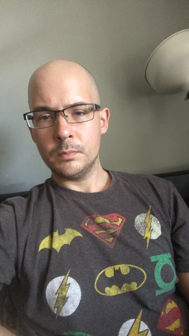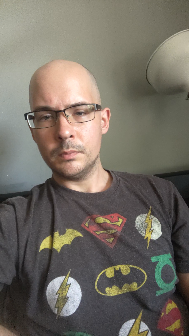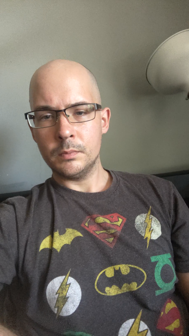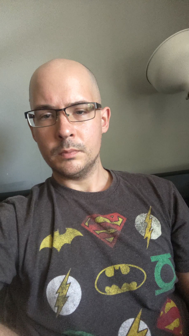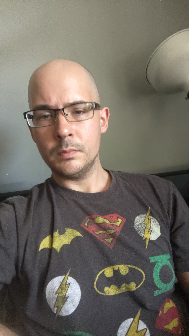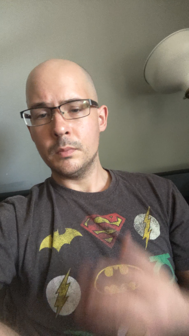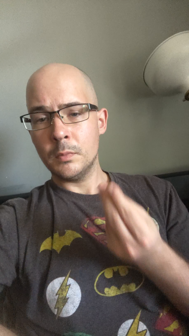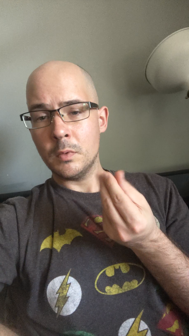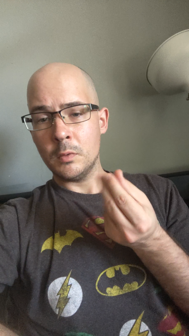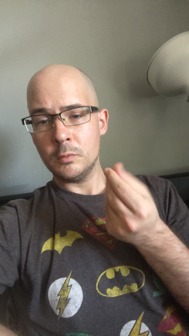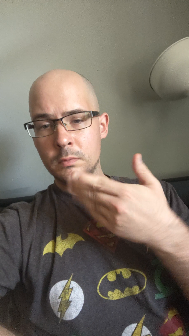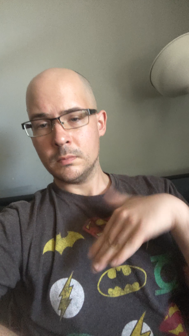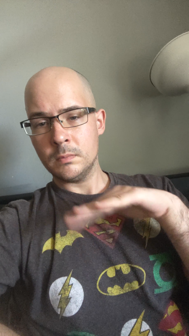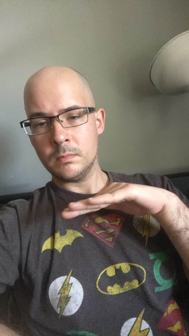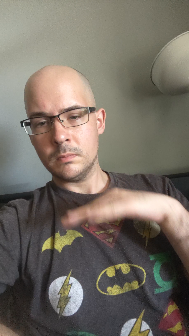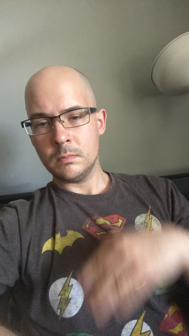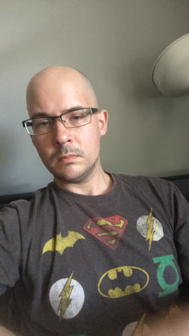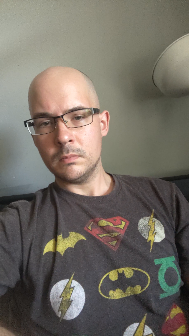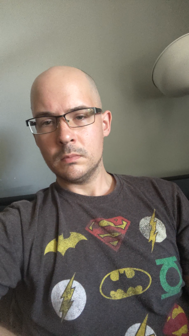garden